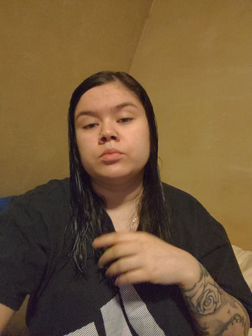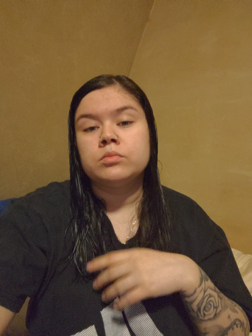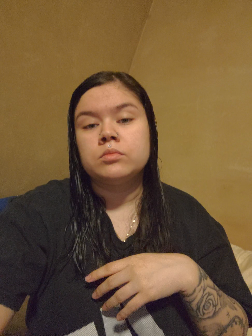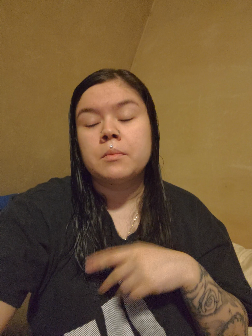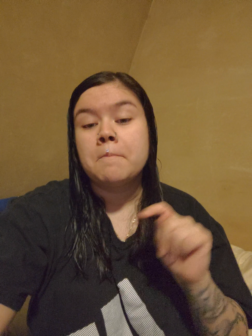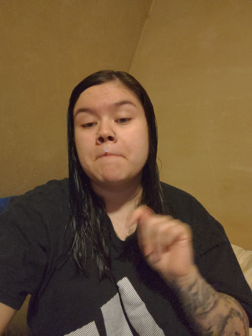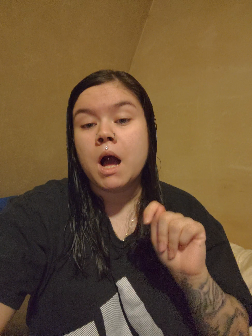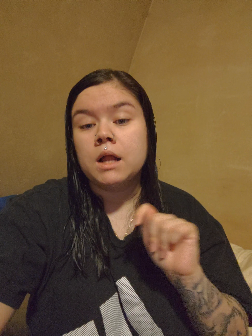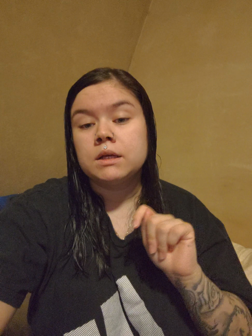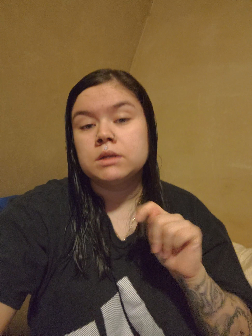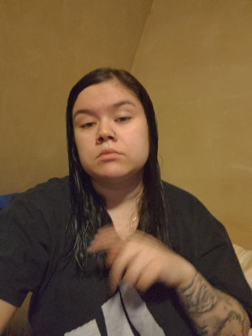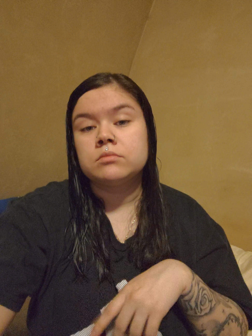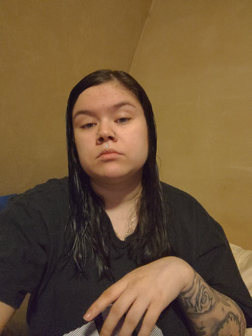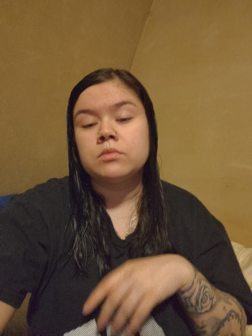potty